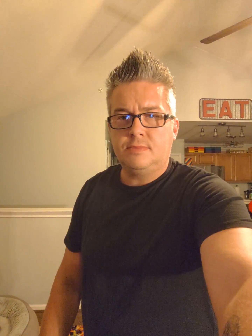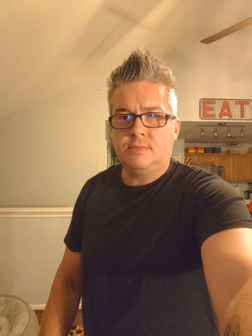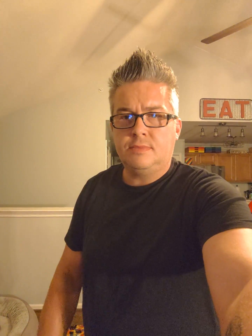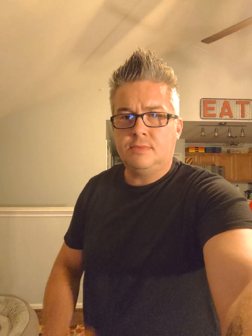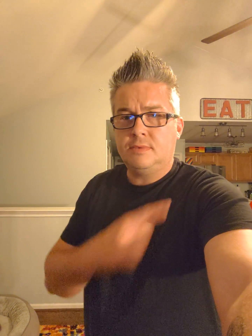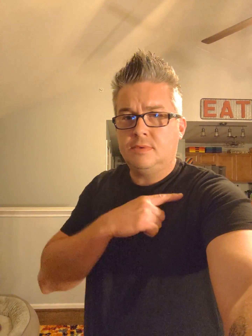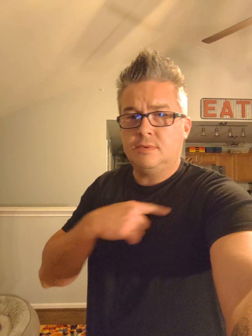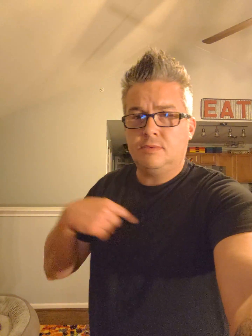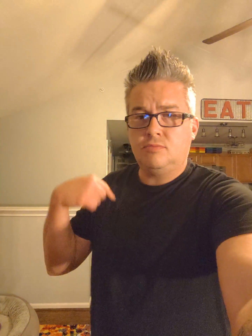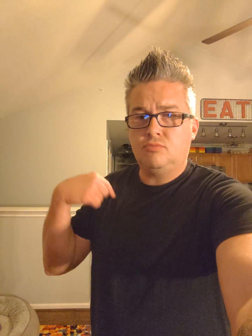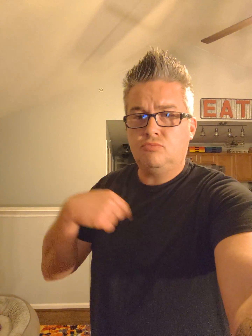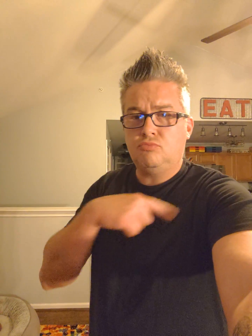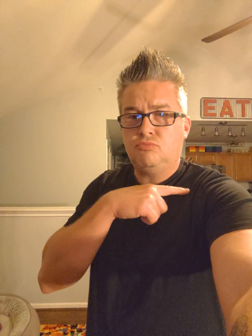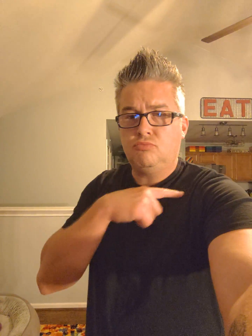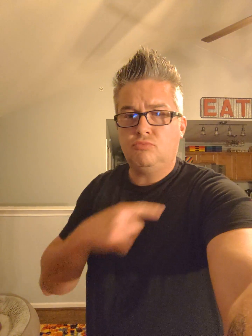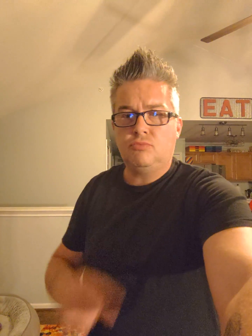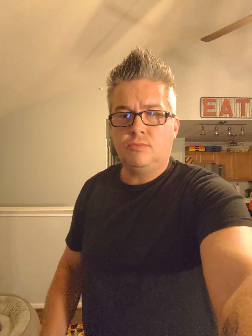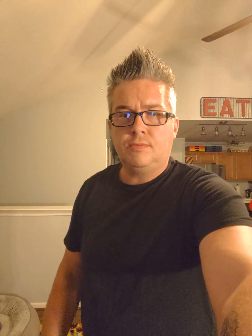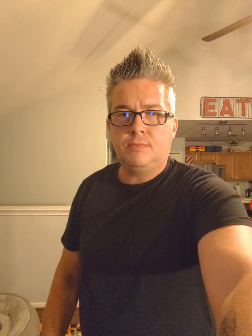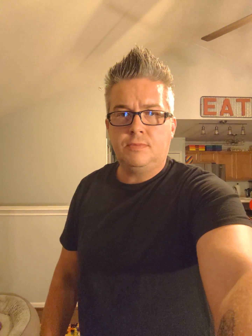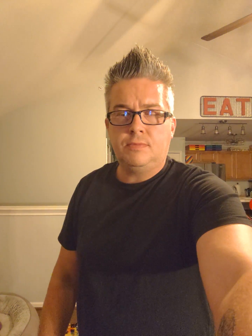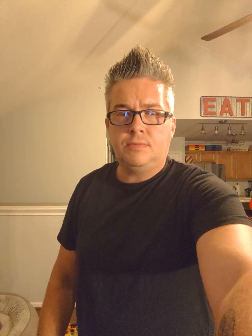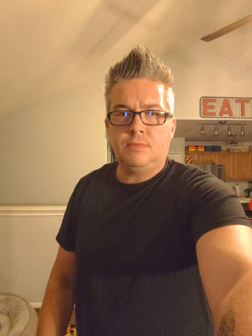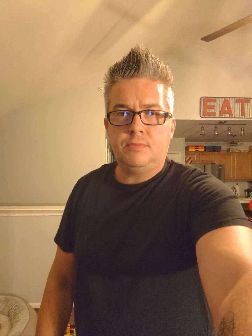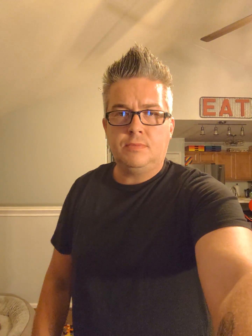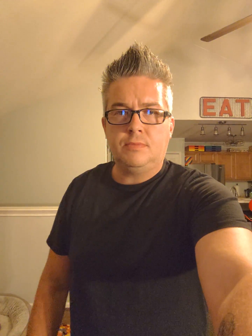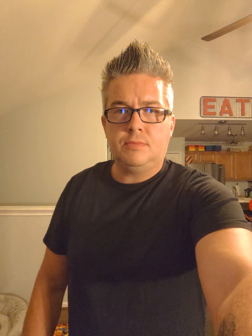bib